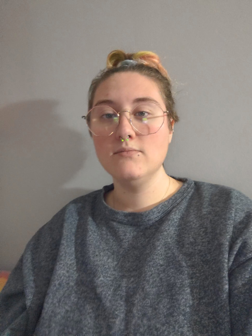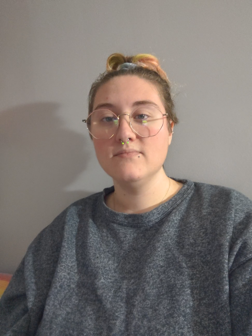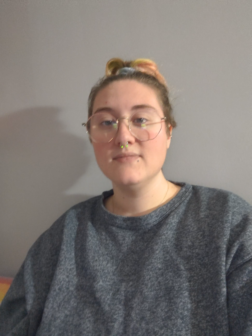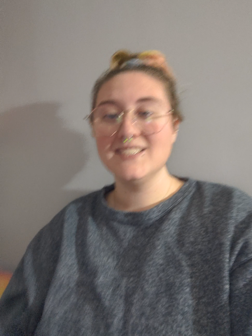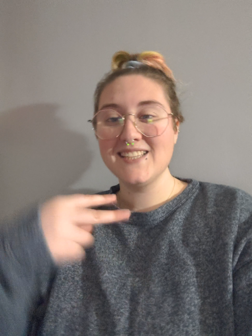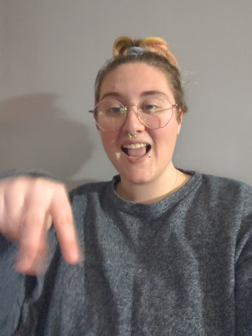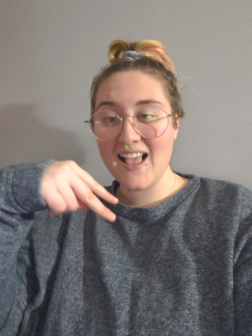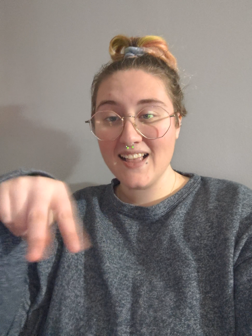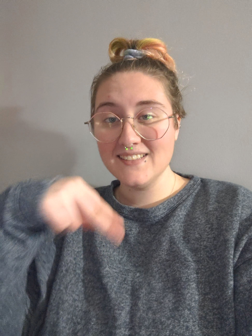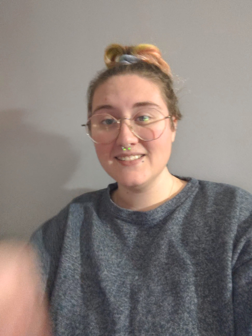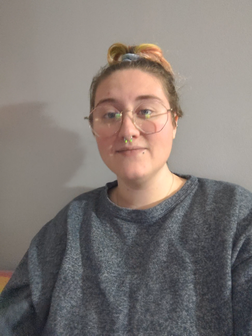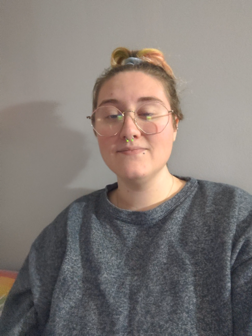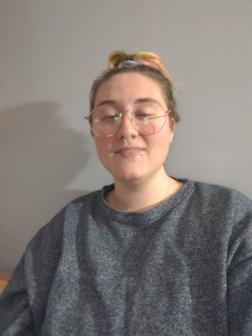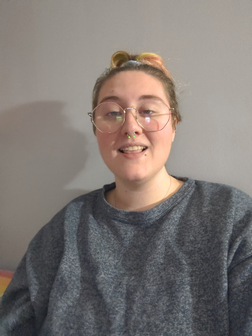dance